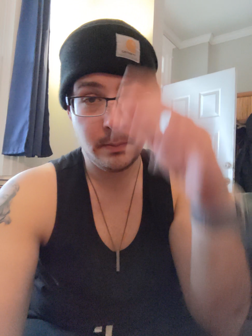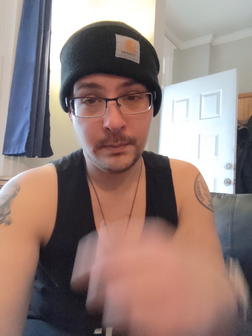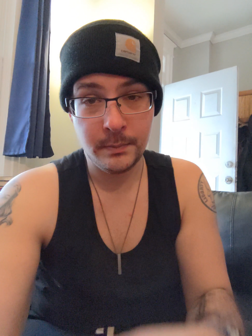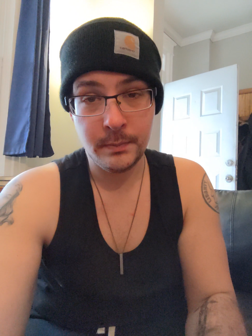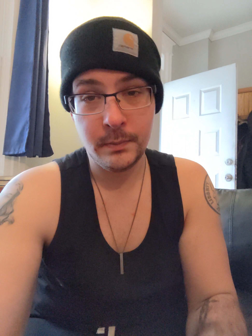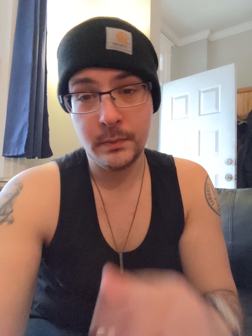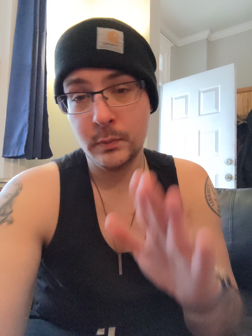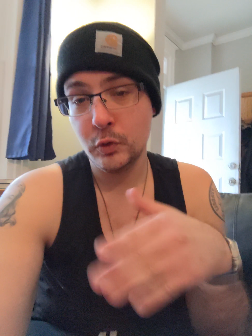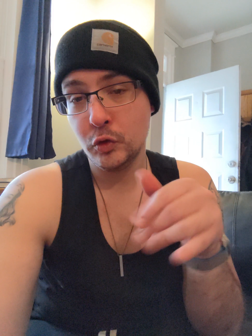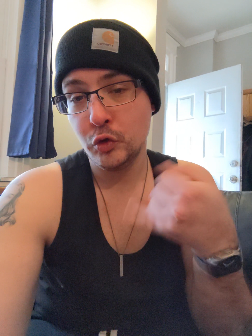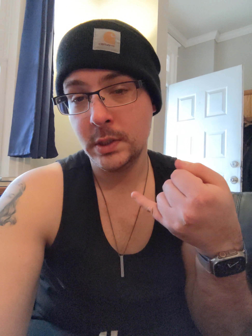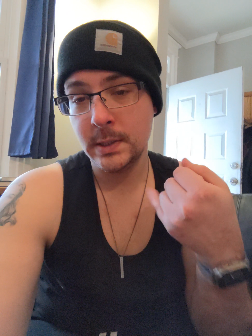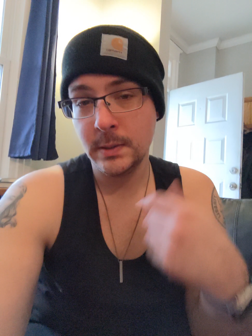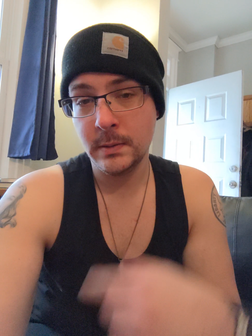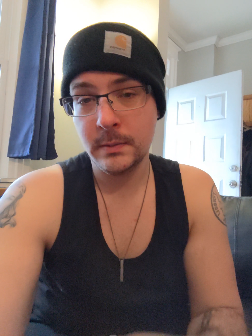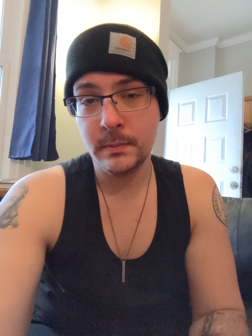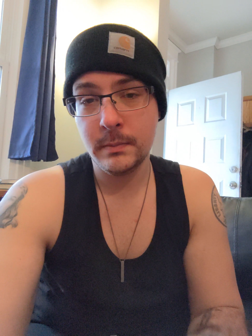jeans